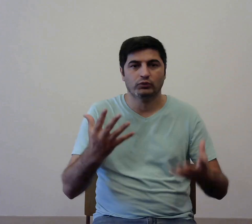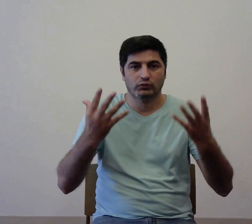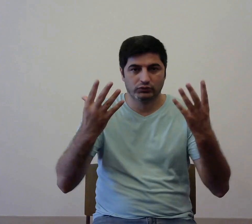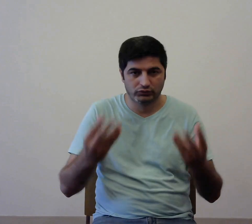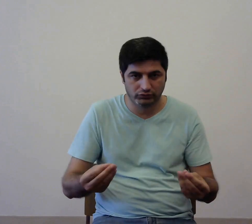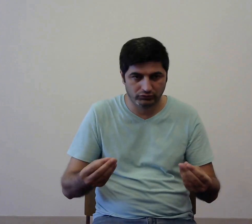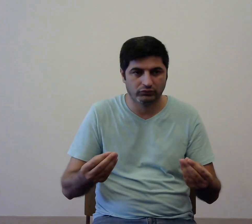gun